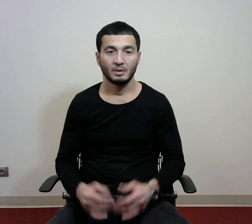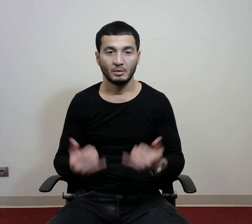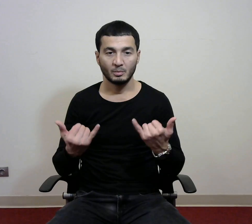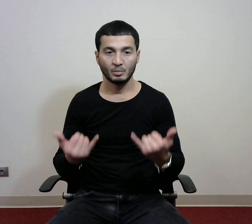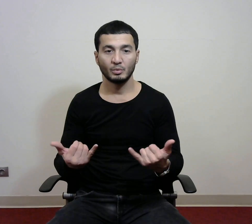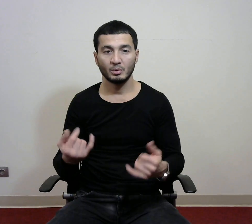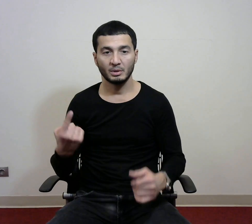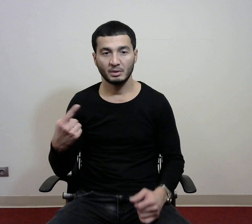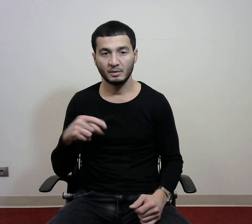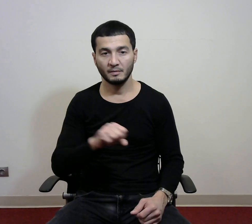bu həftə